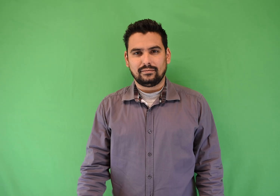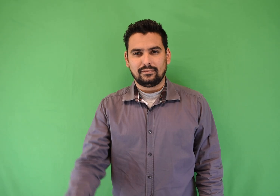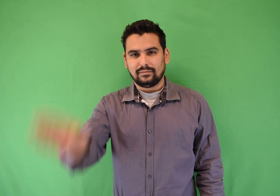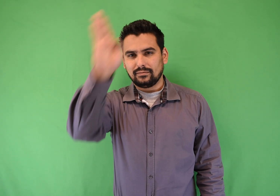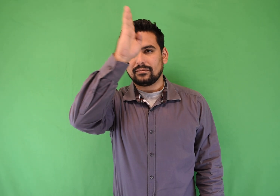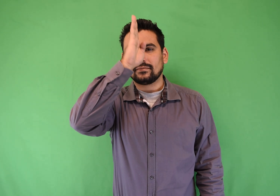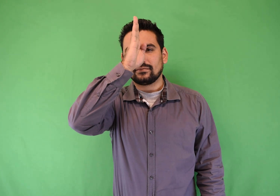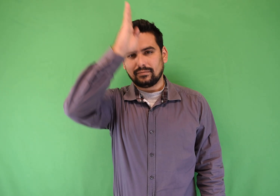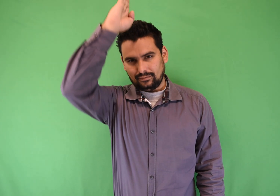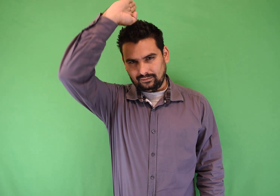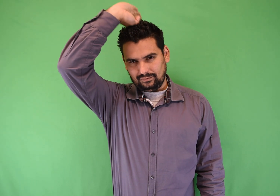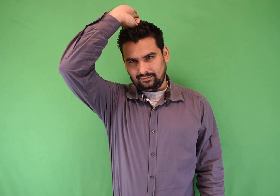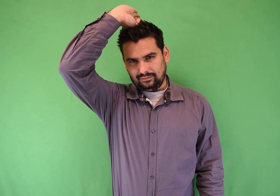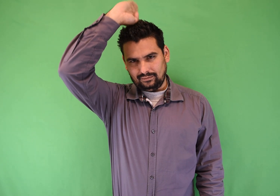bomberos